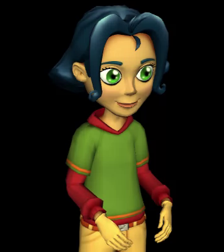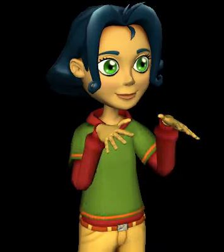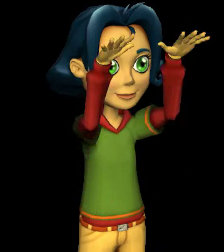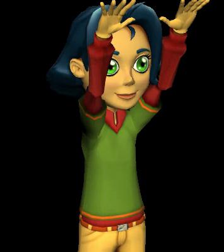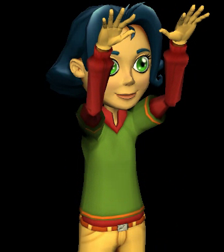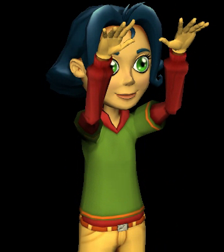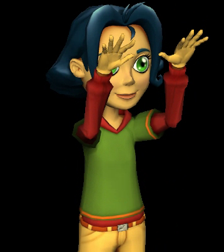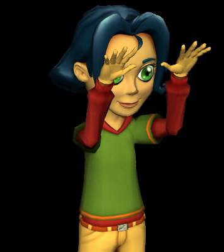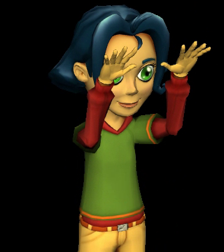ثلج